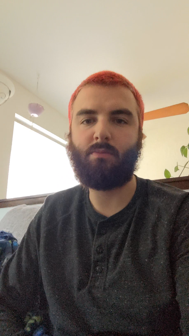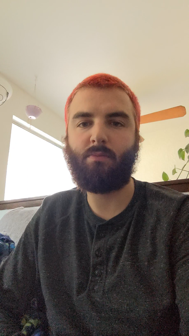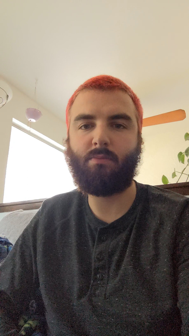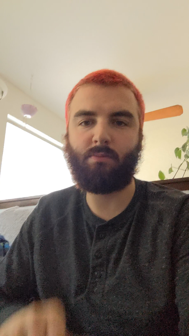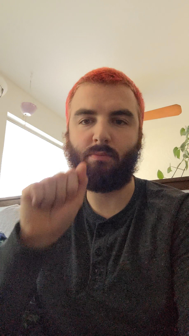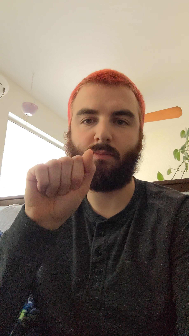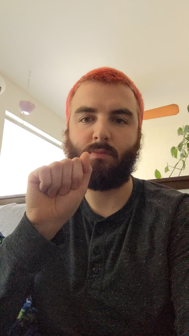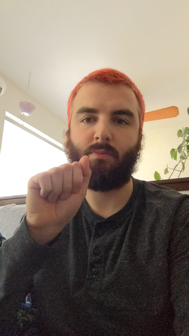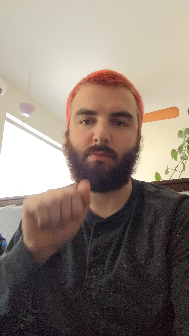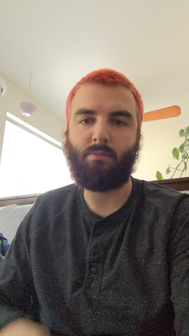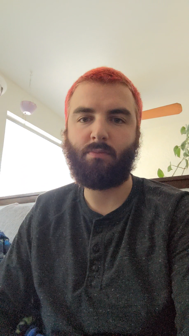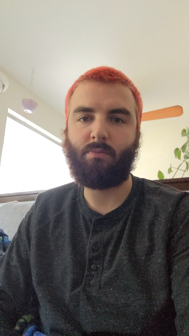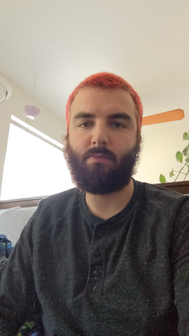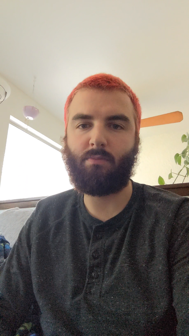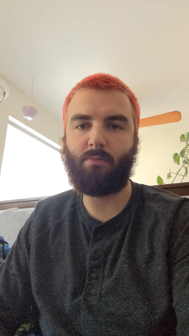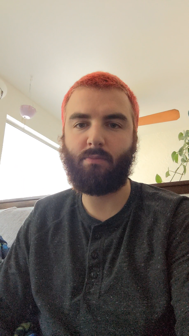knock